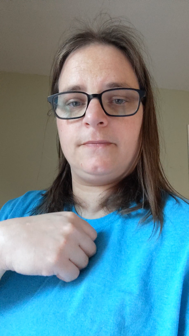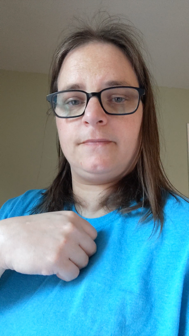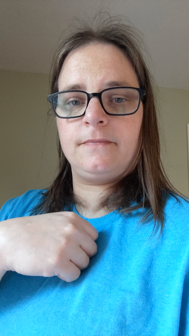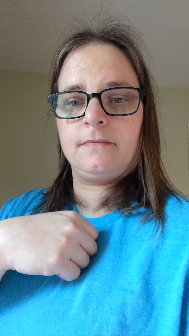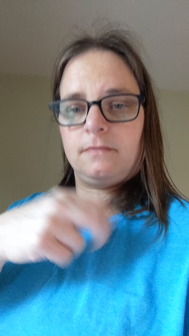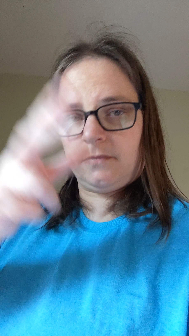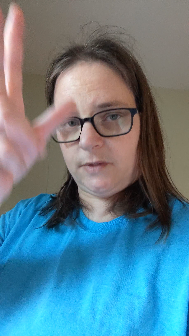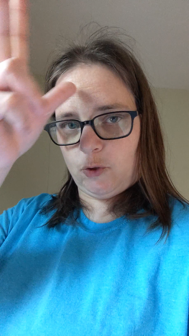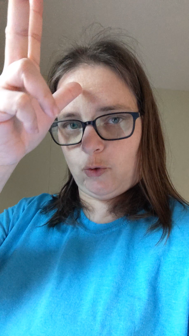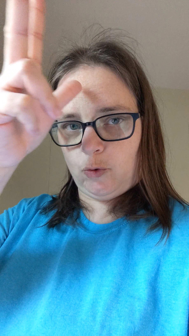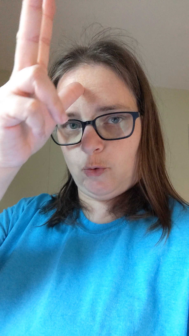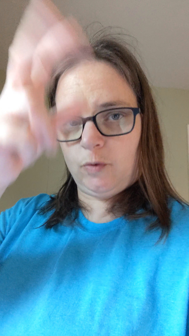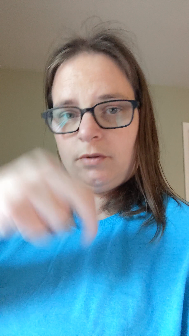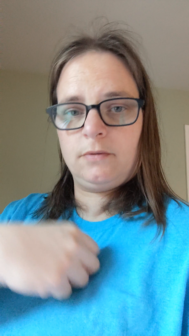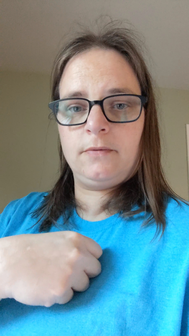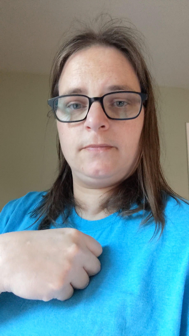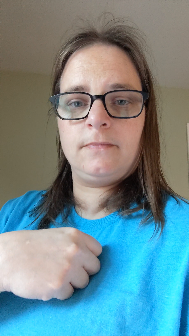rooster